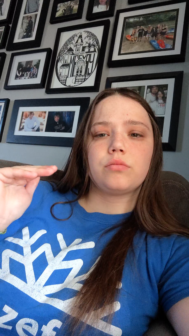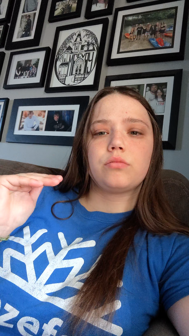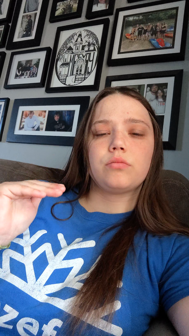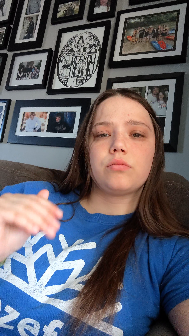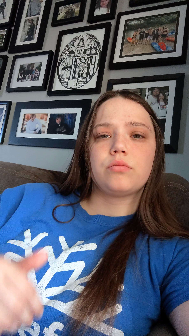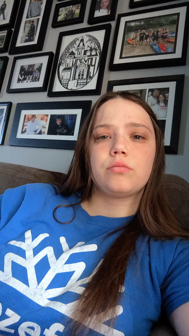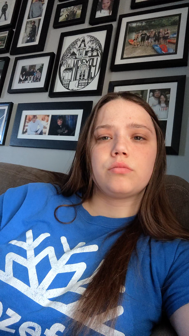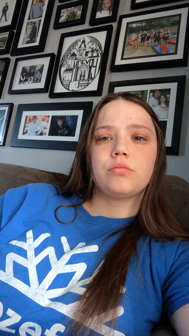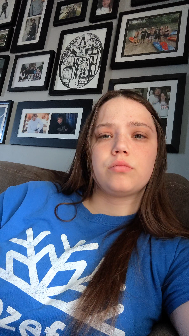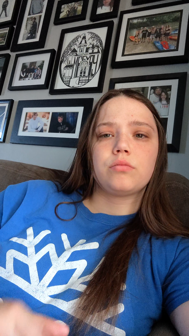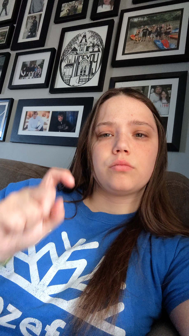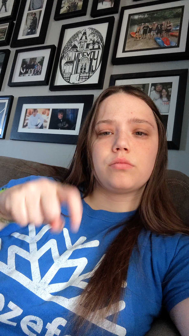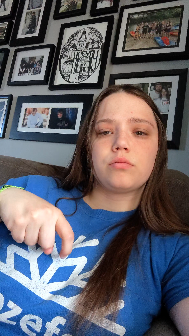must